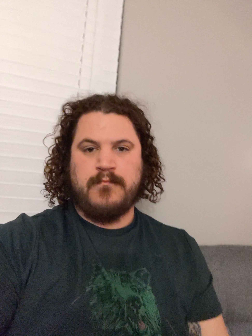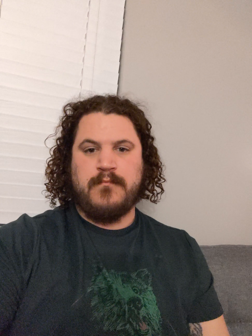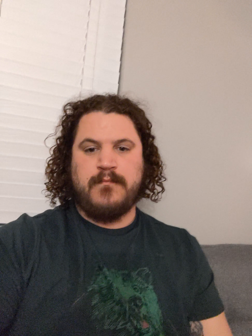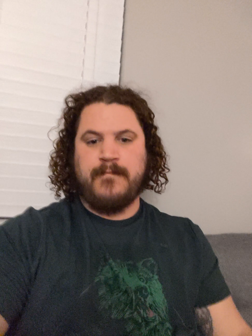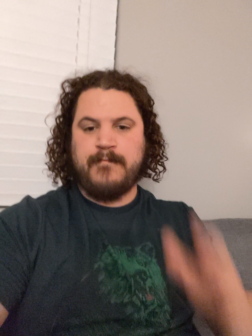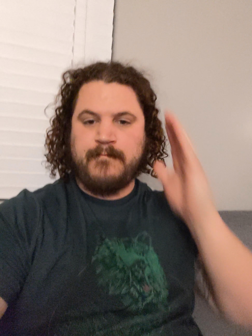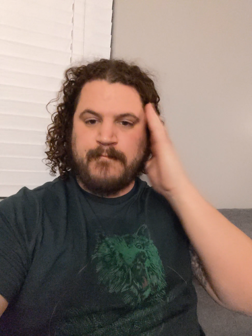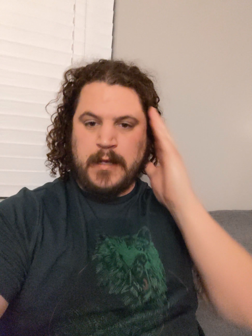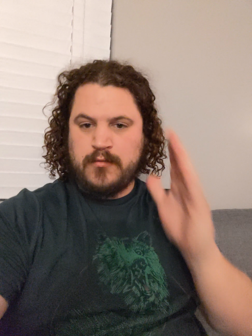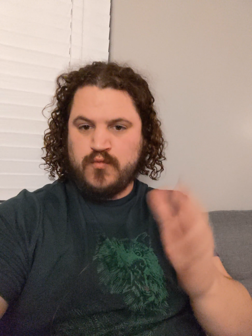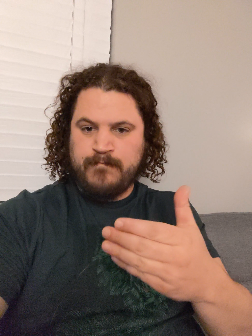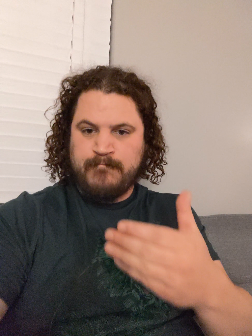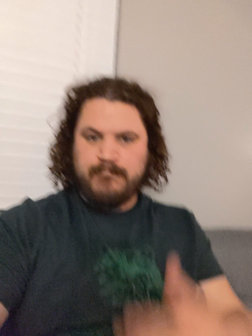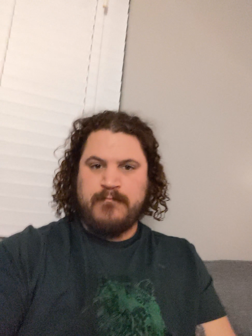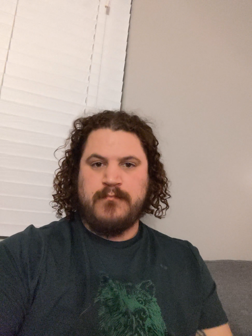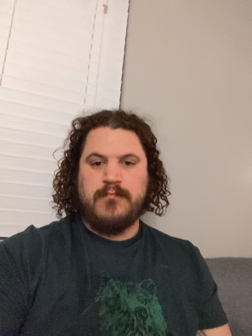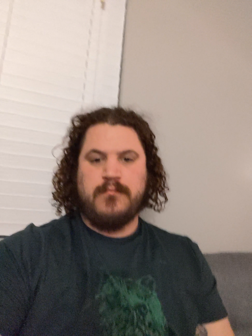bedroom